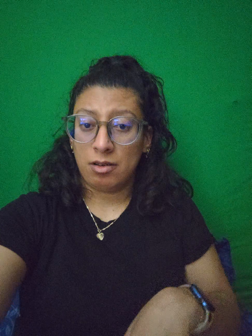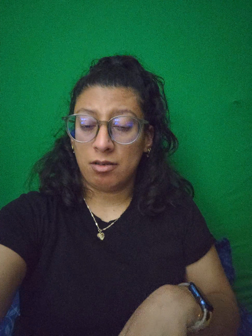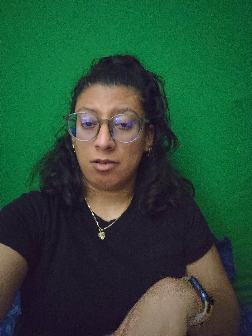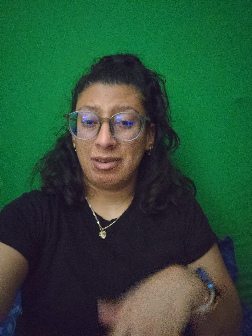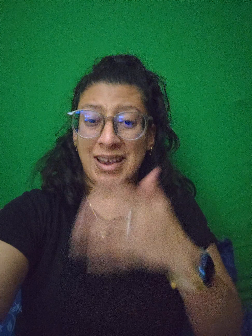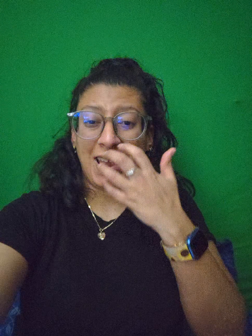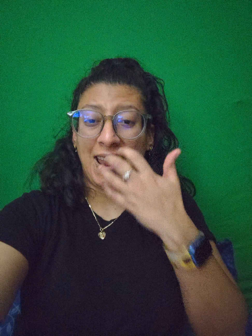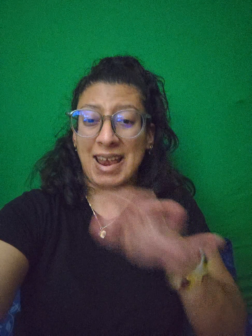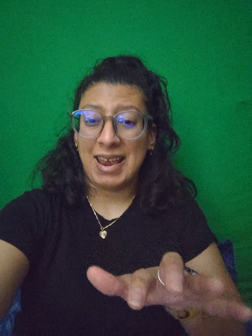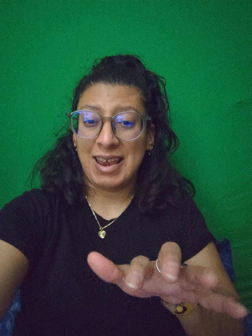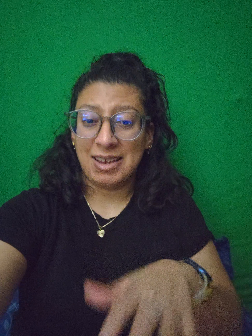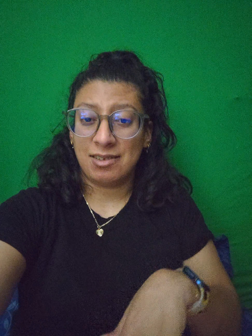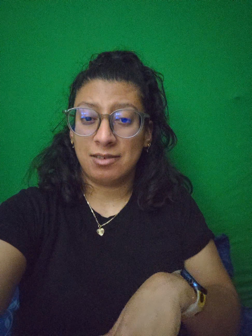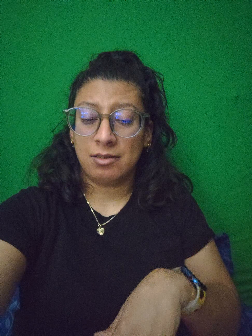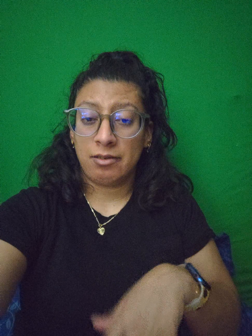hot